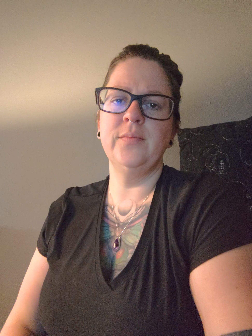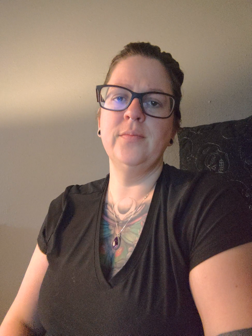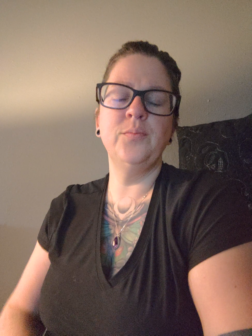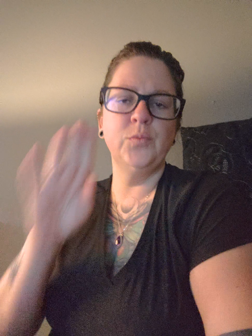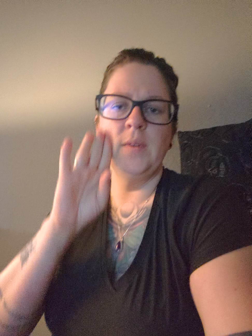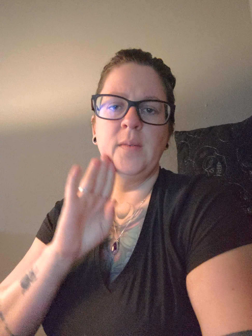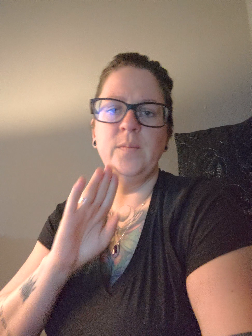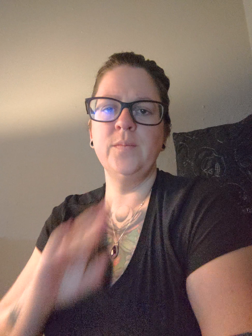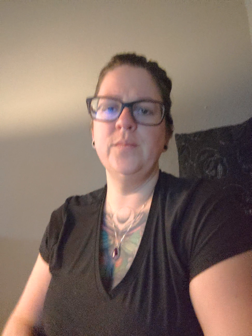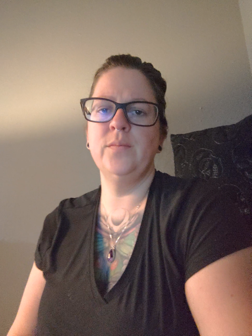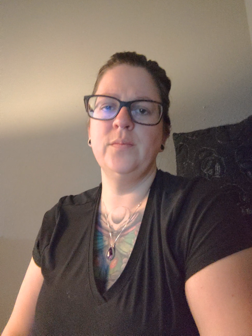brown